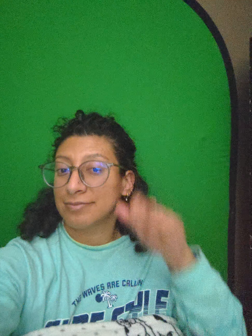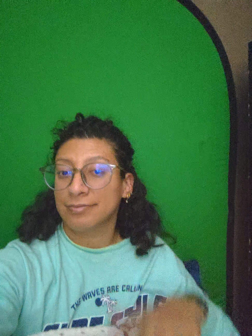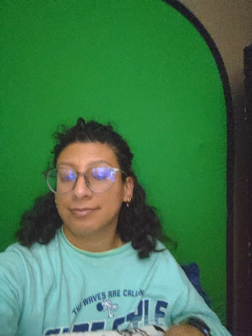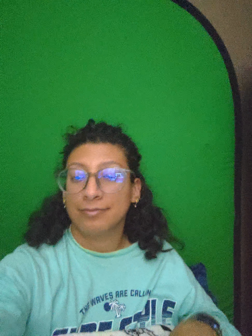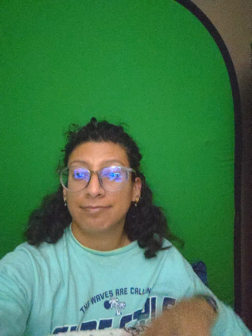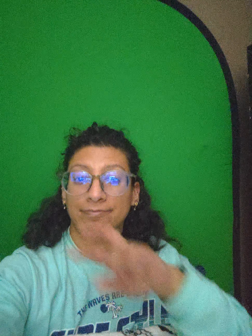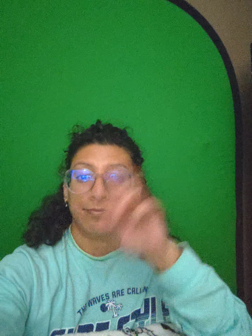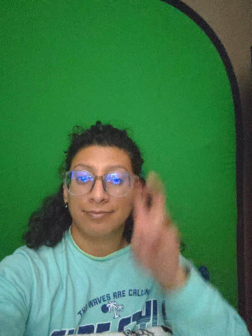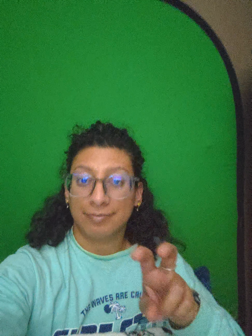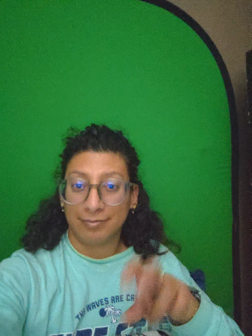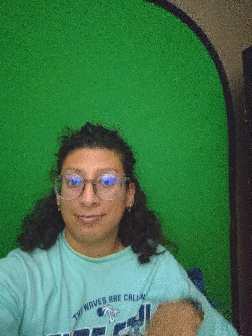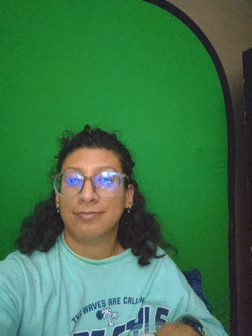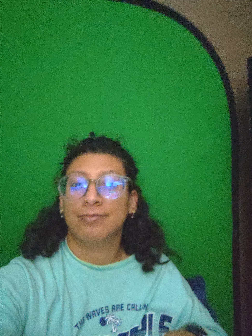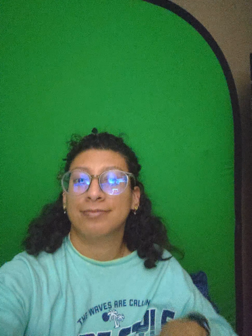pizza